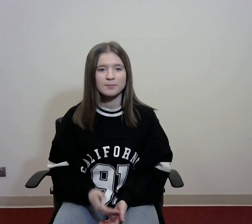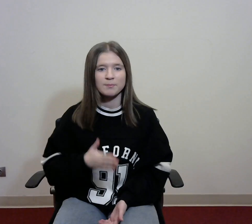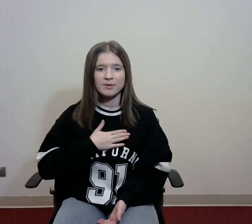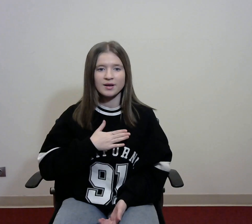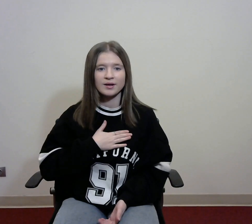mən